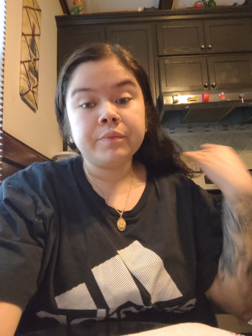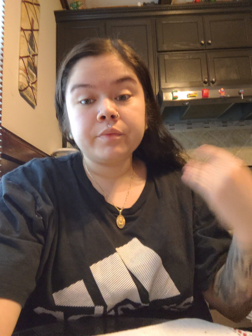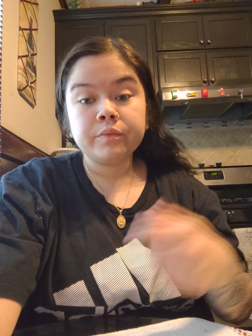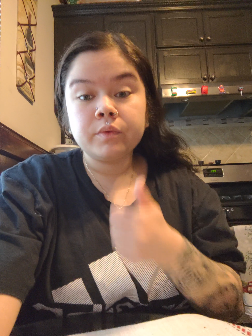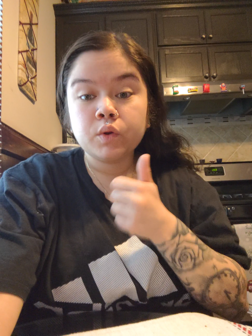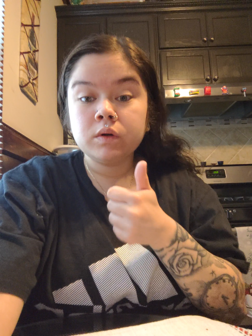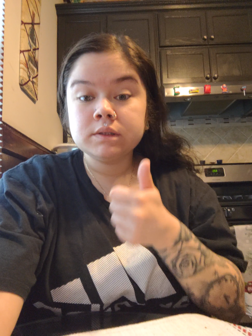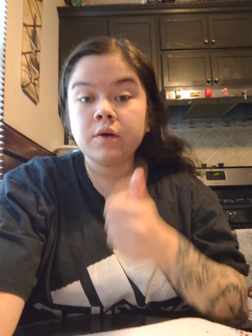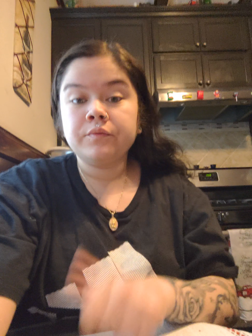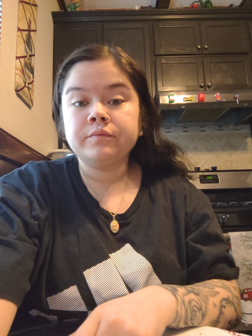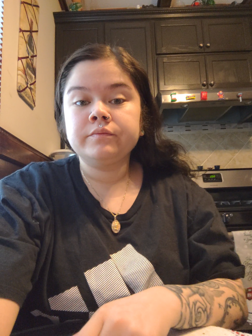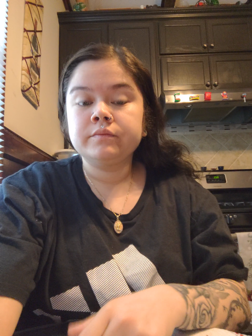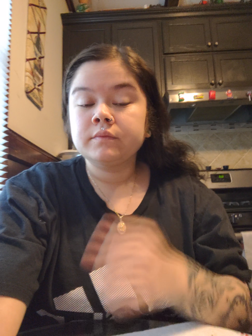yourself